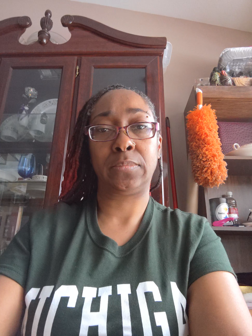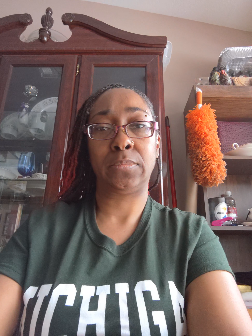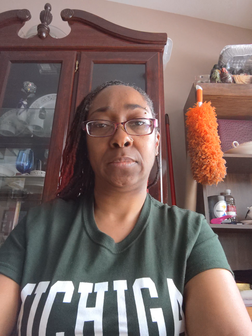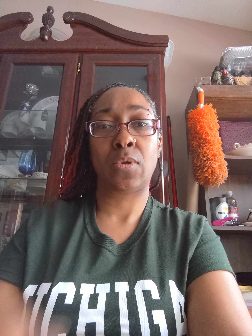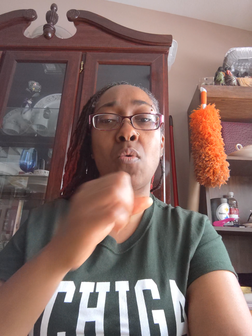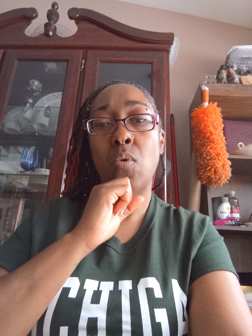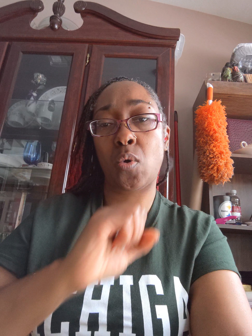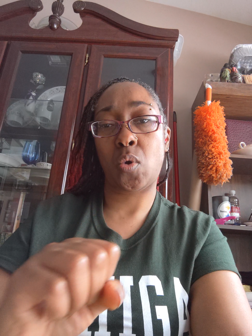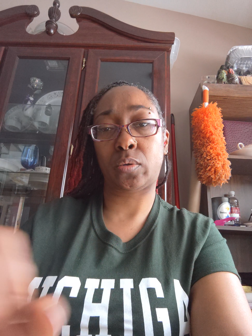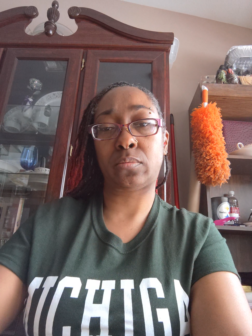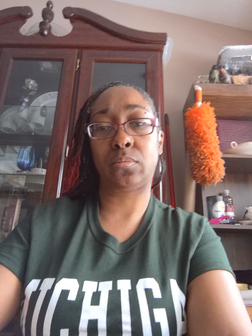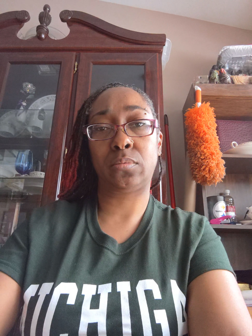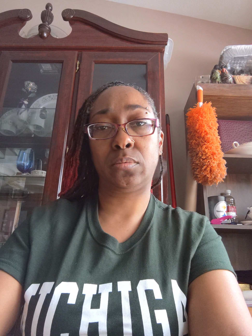old